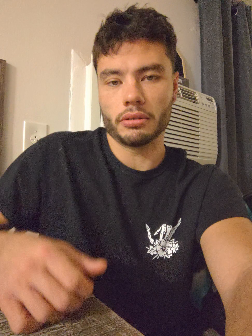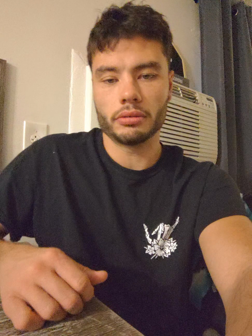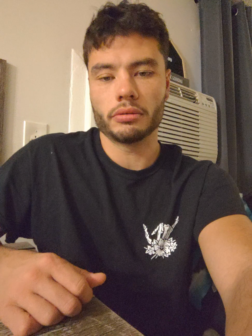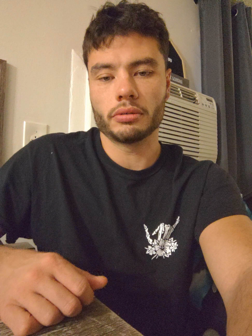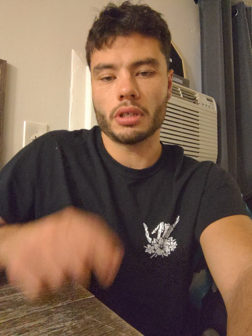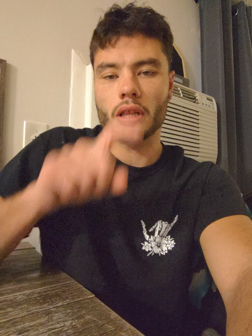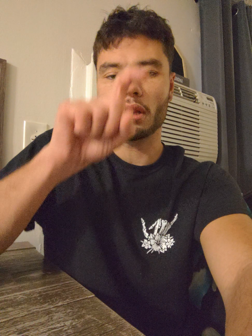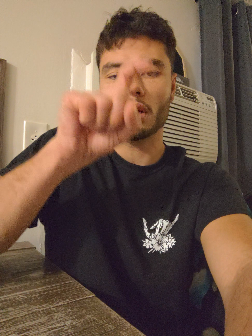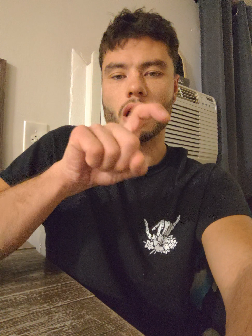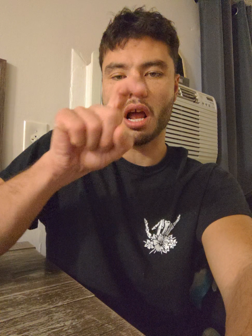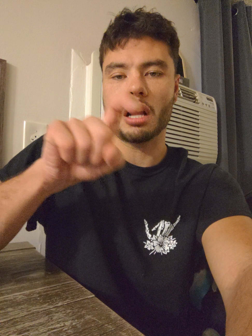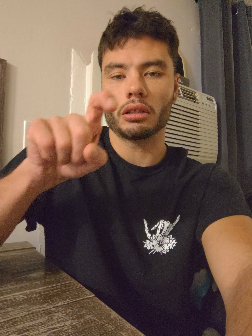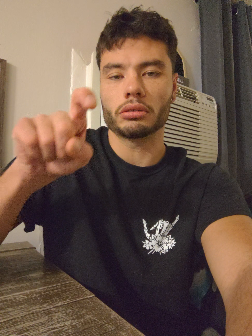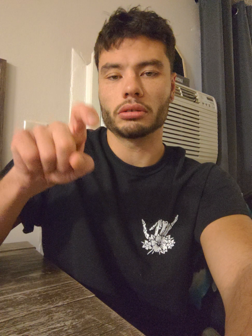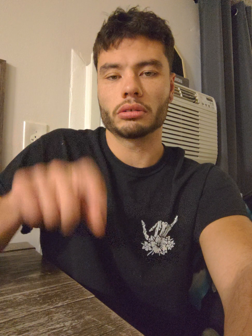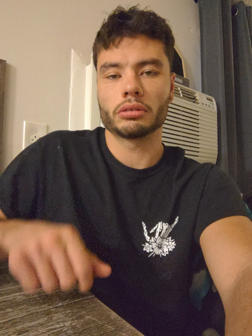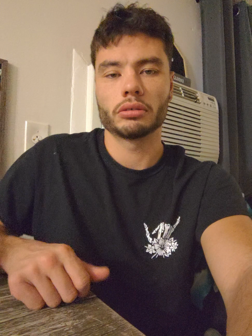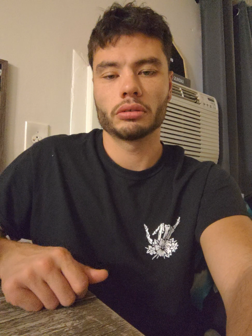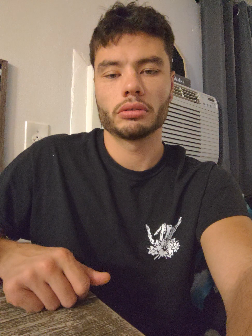closet